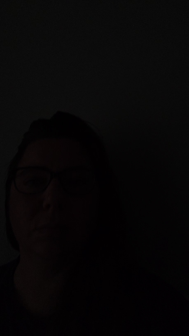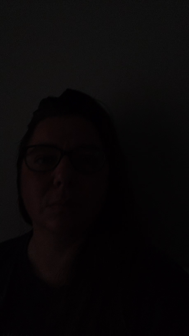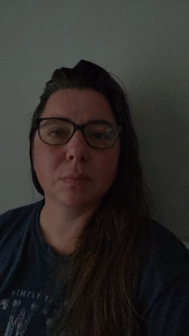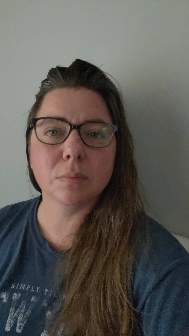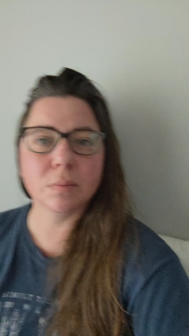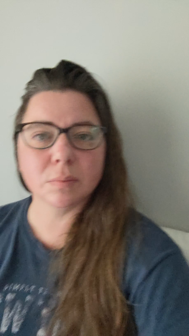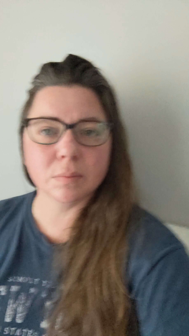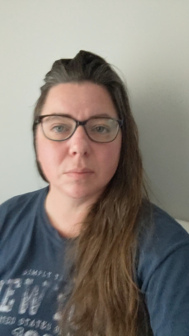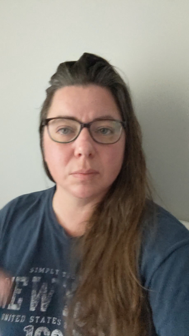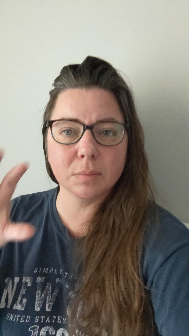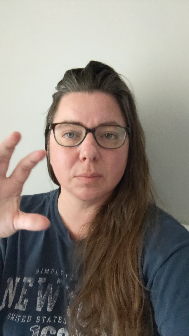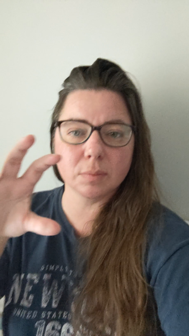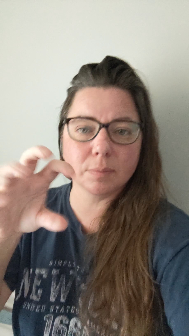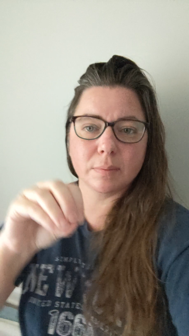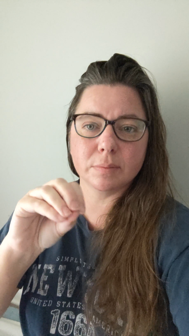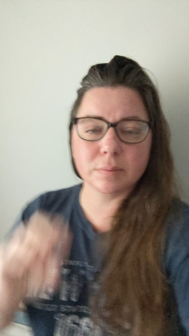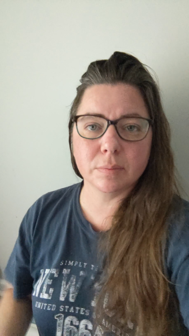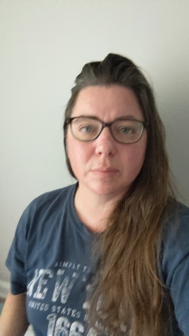bite